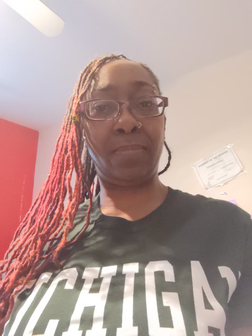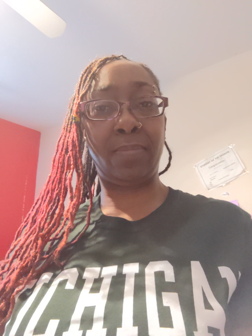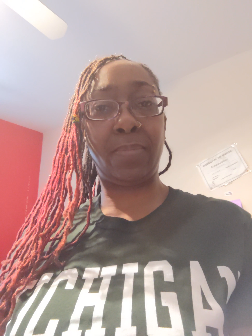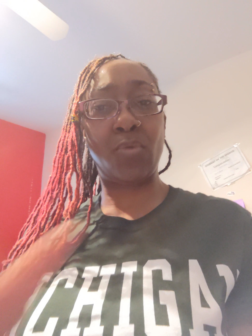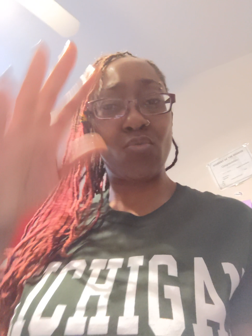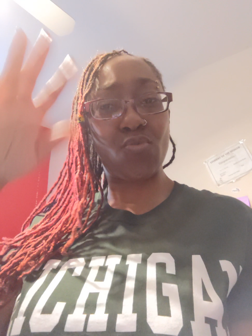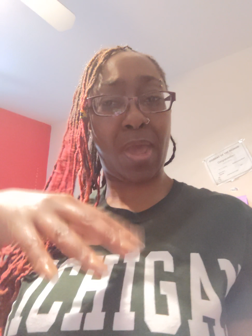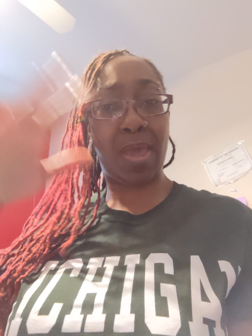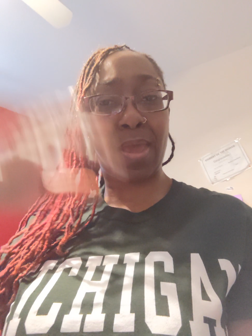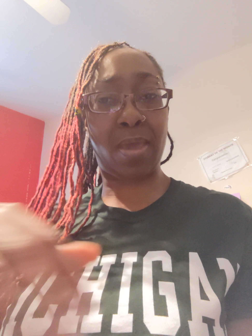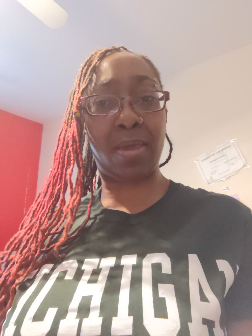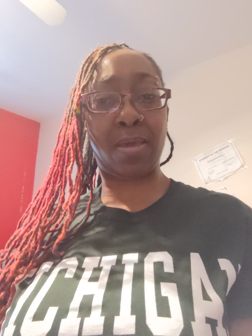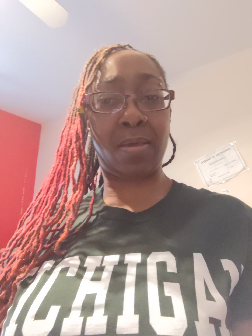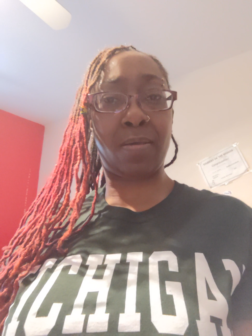rain